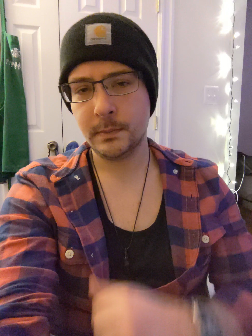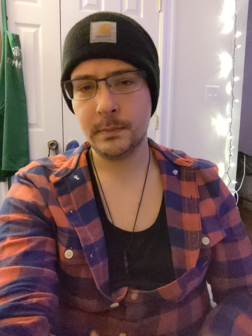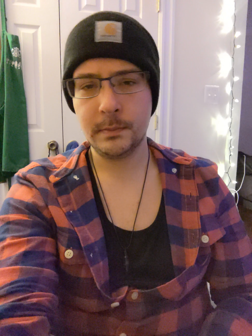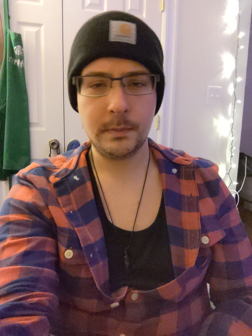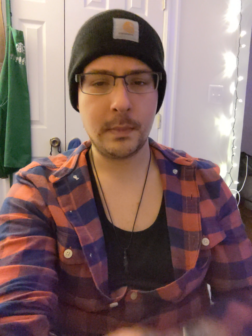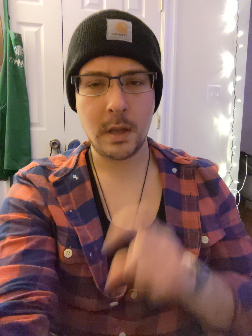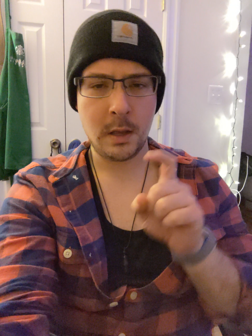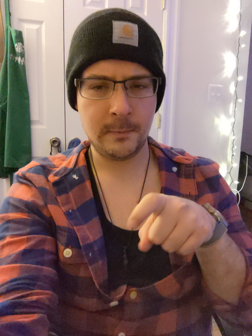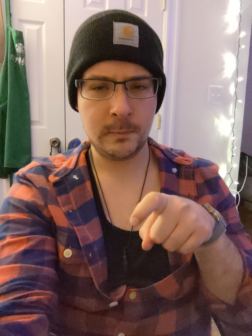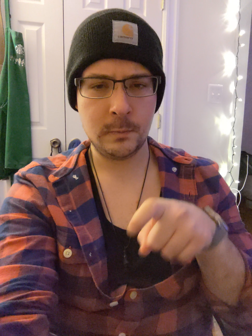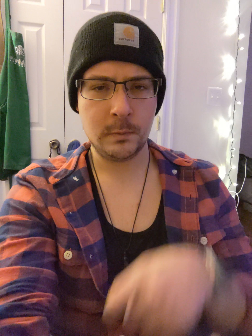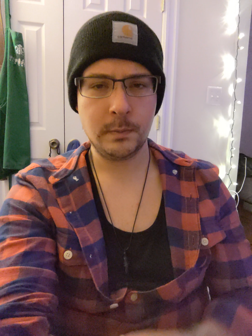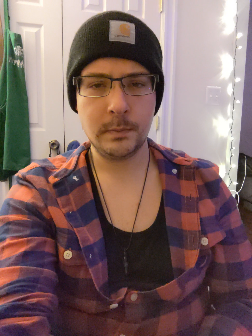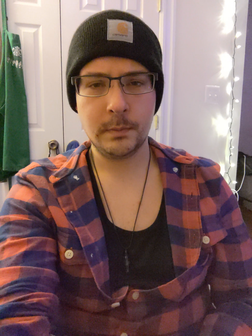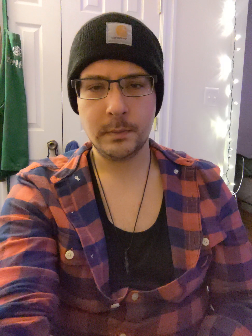have to